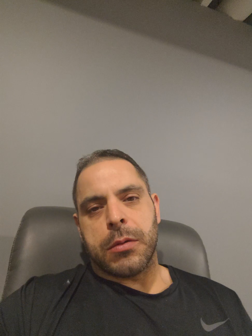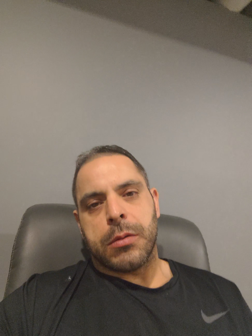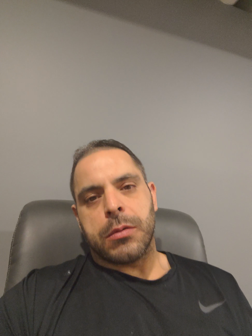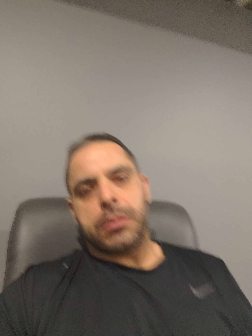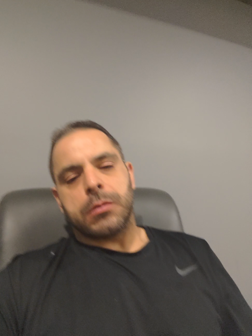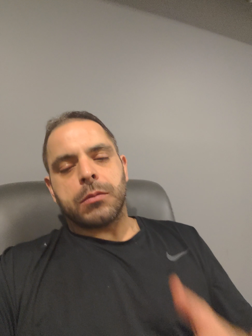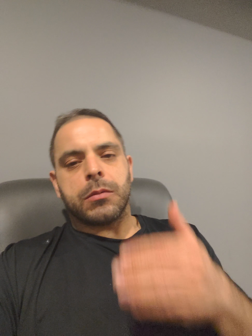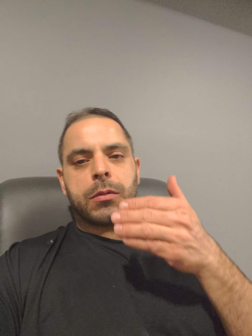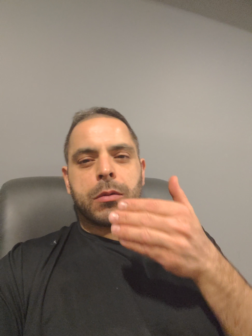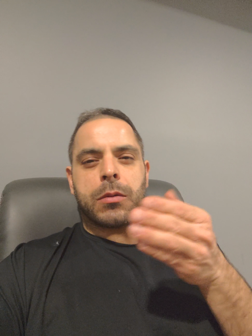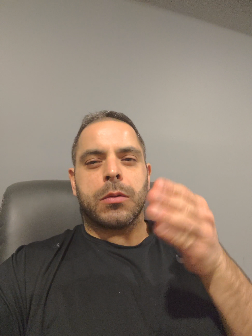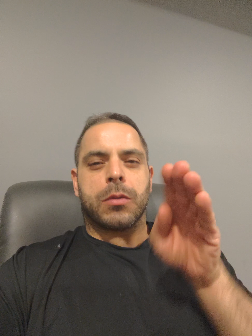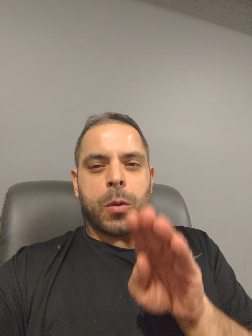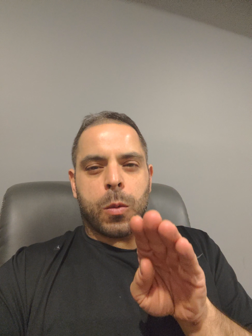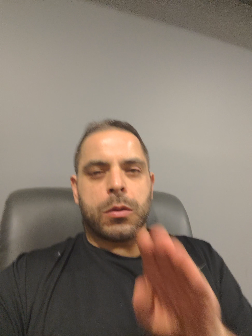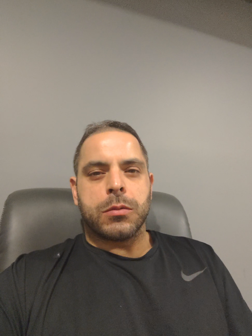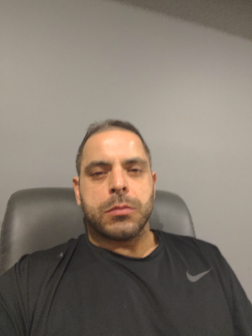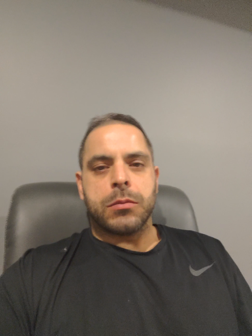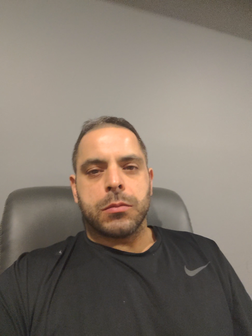close